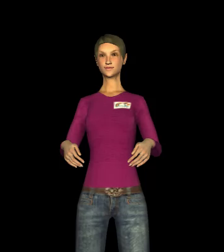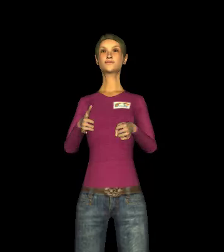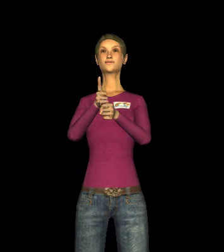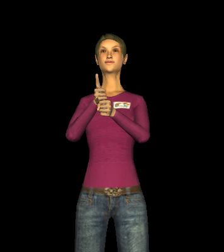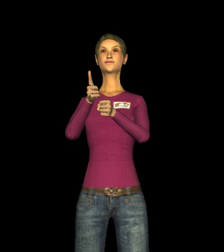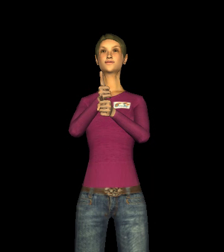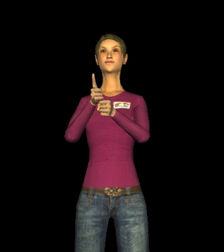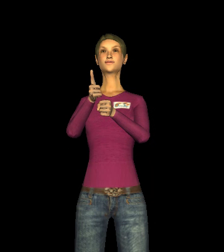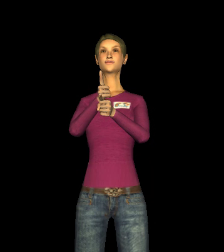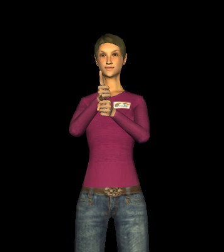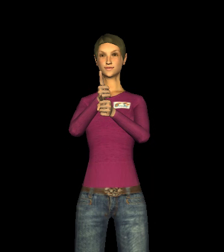قهوة